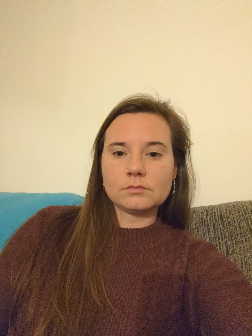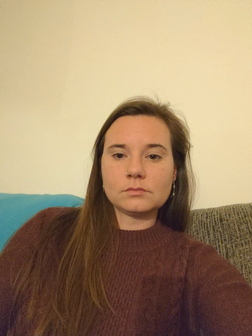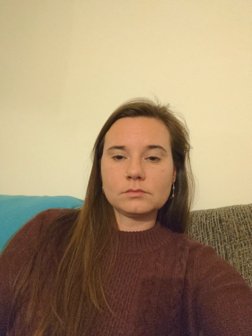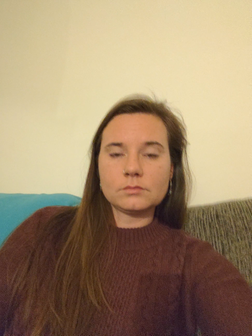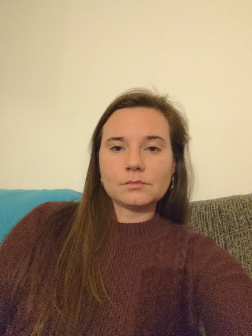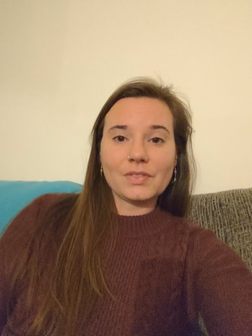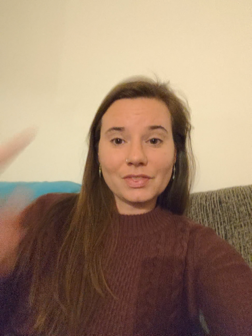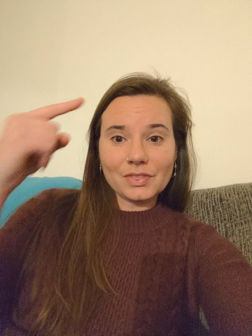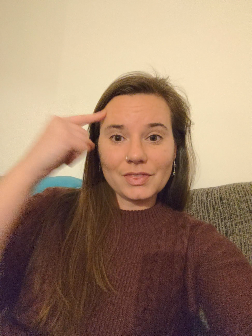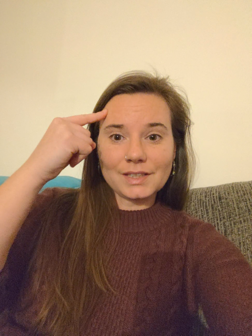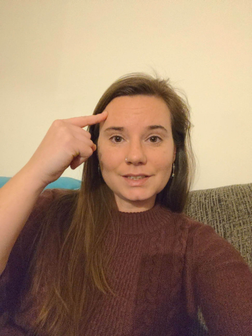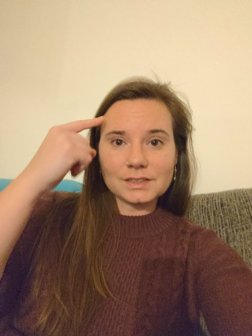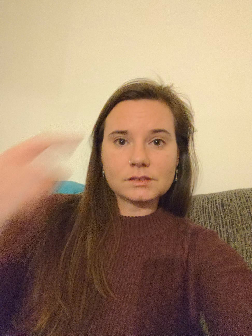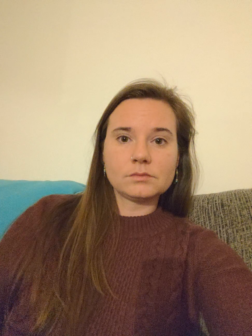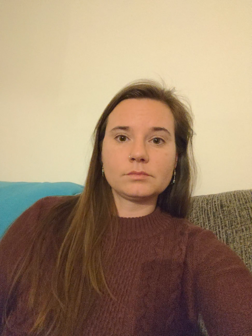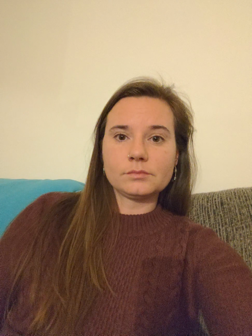think